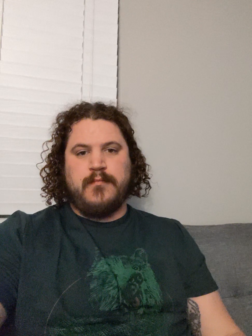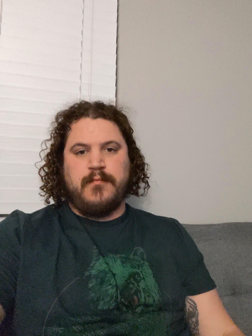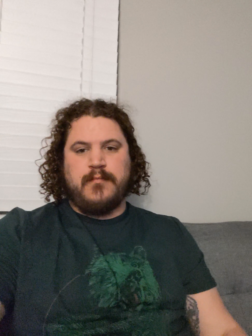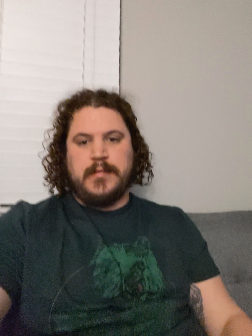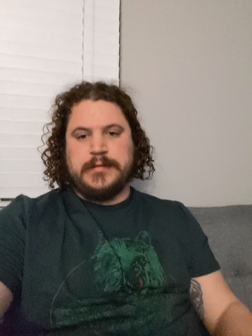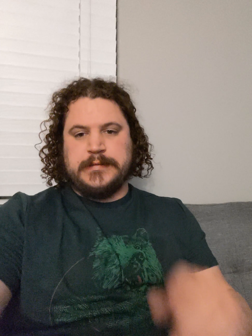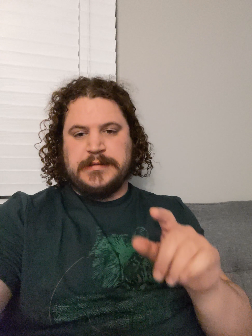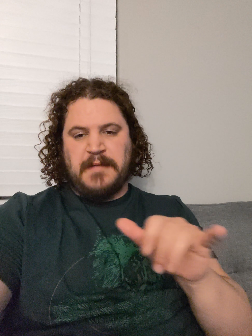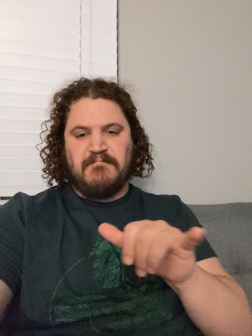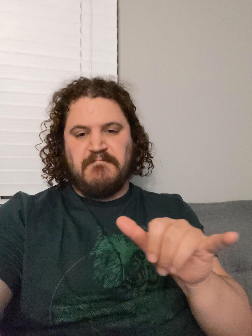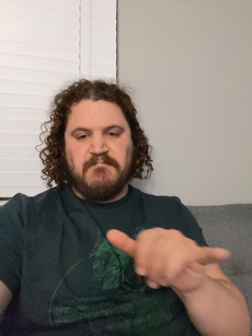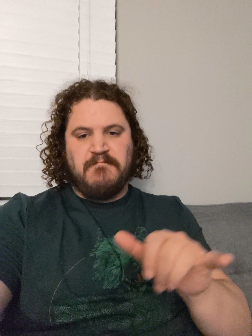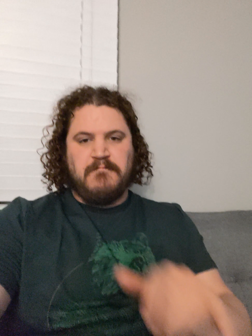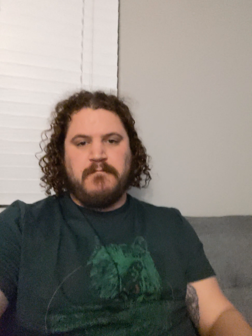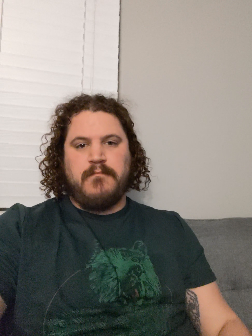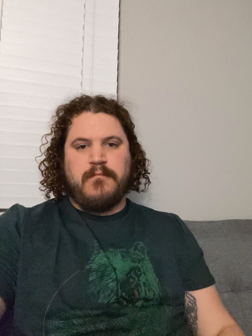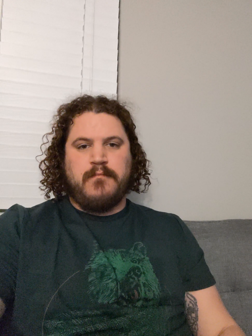same